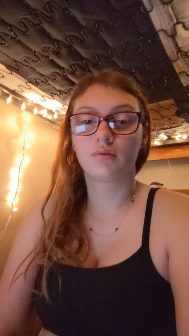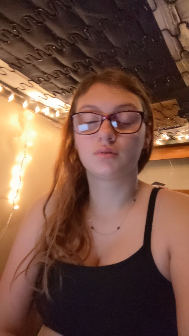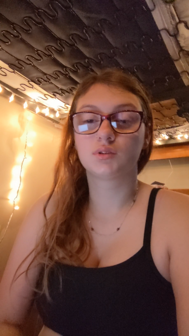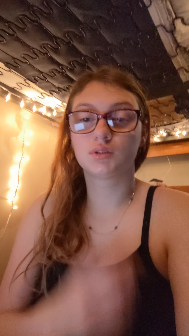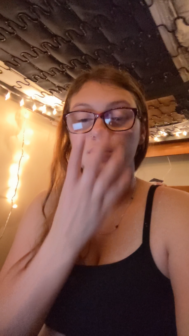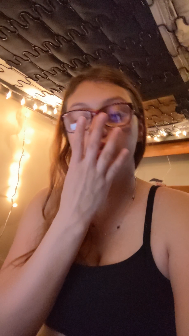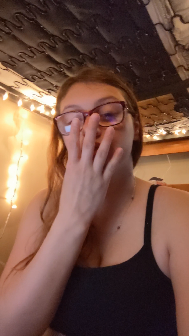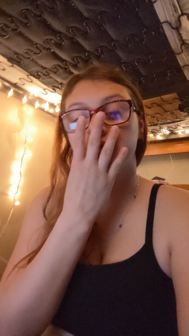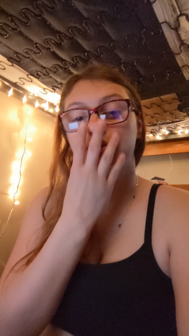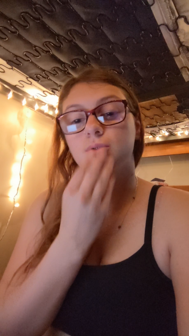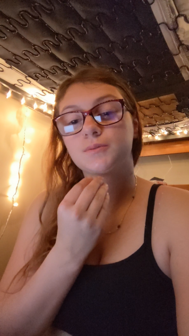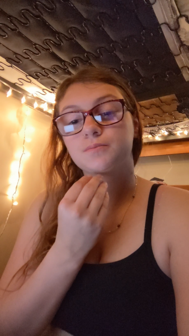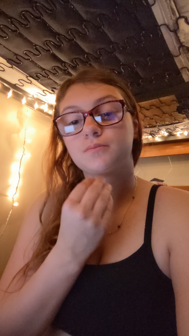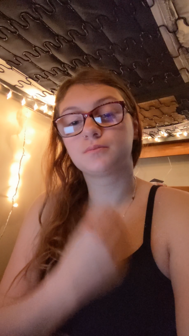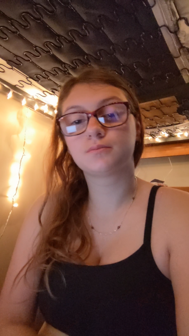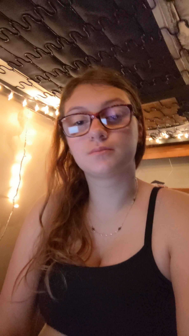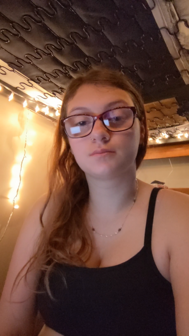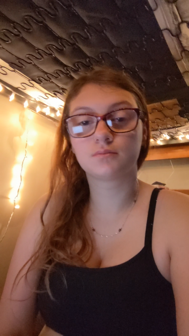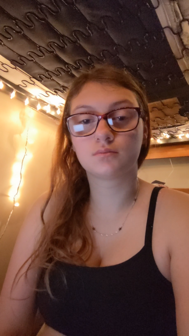asleep